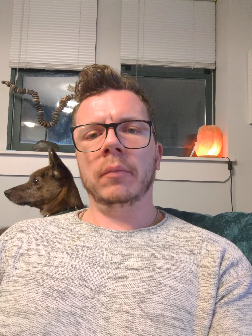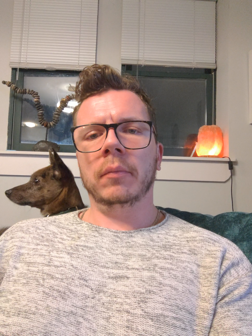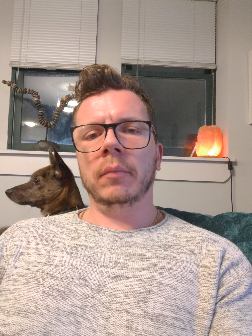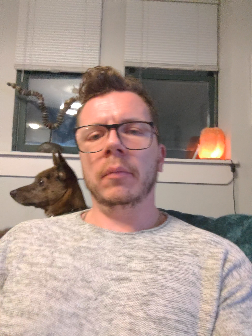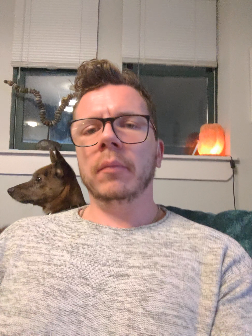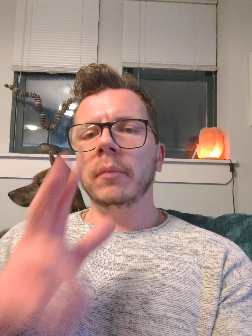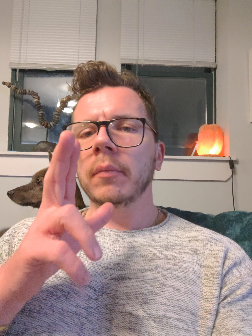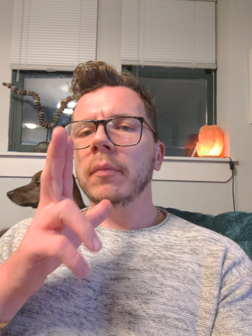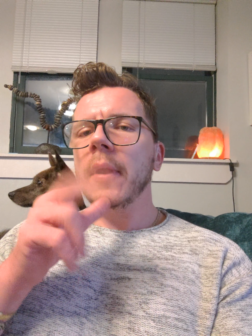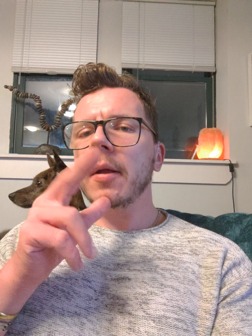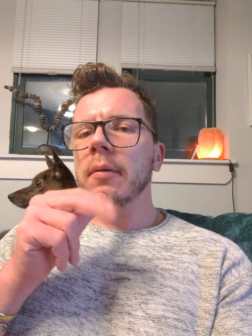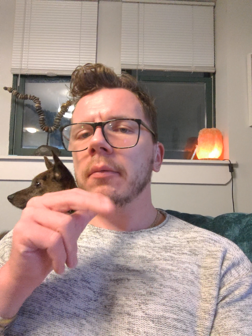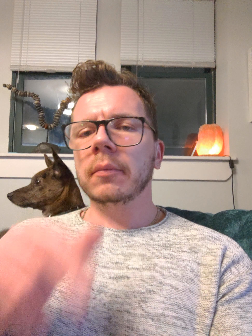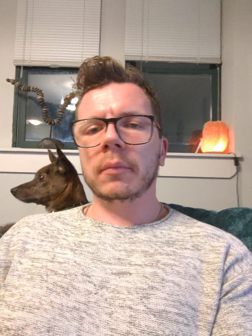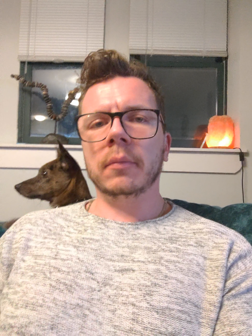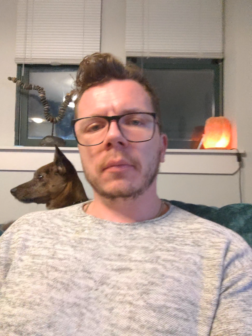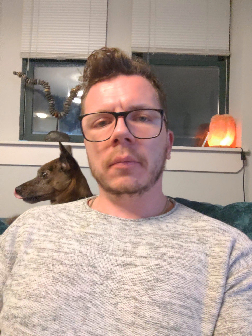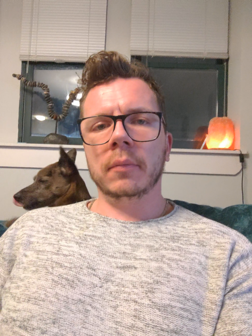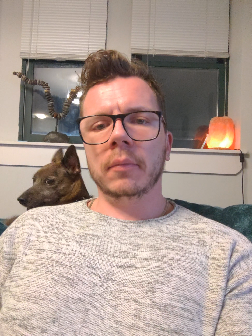hen